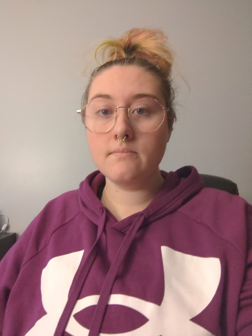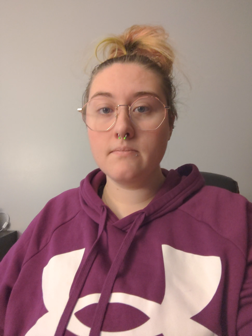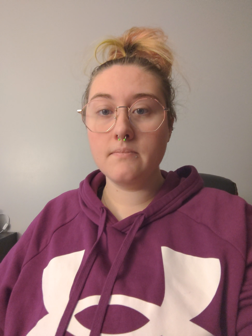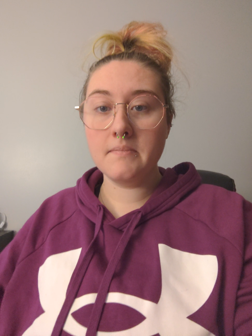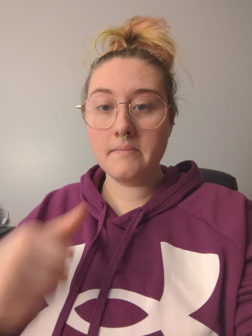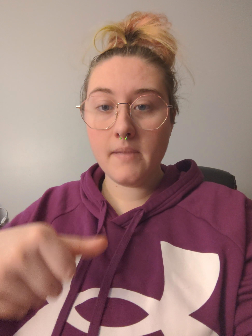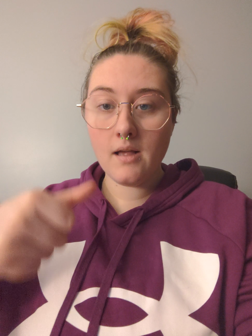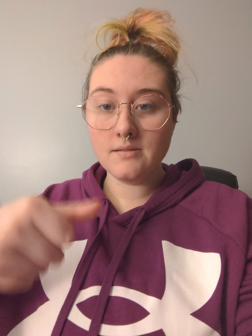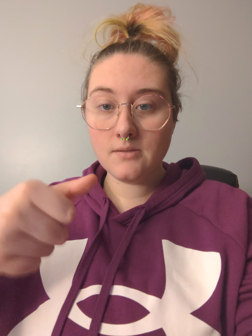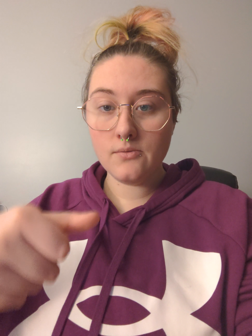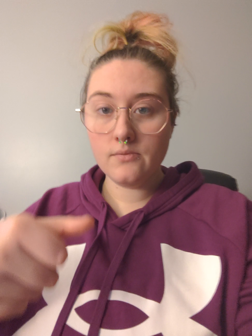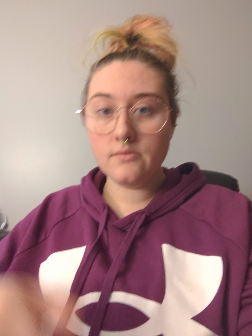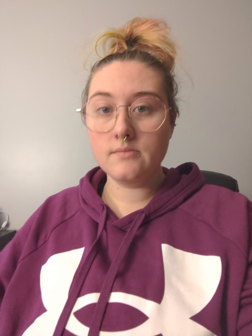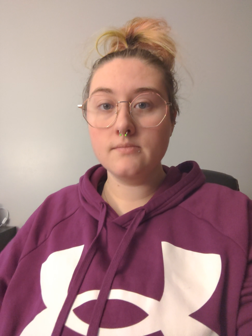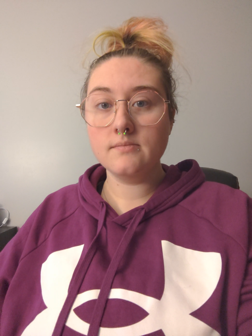puzzle